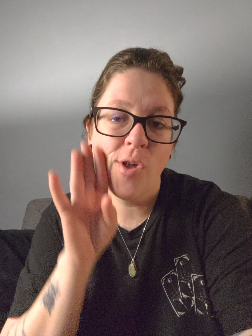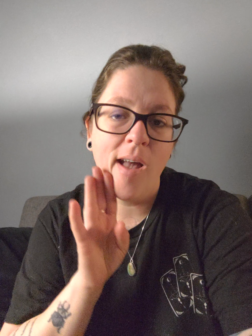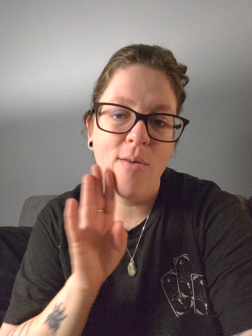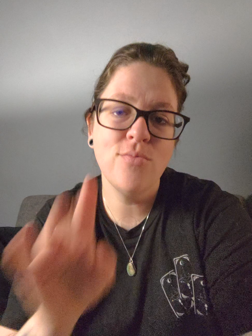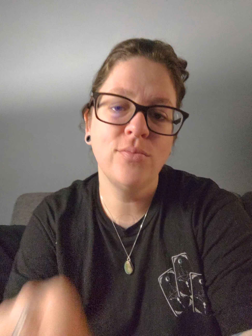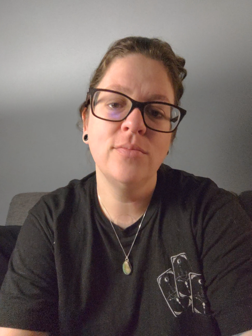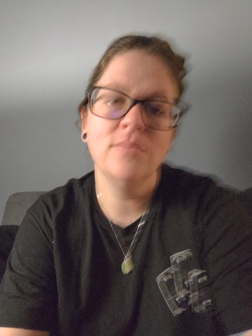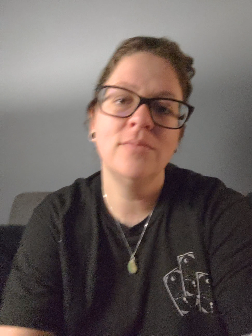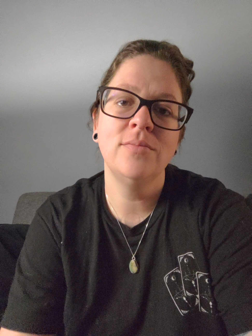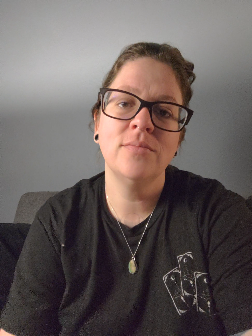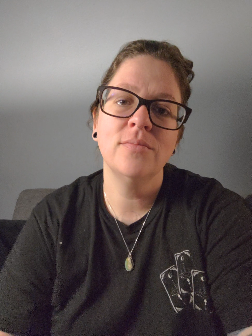brown